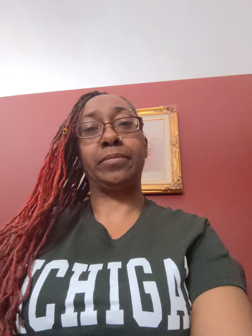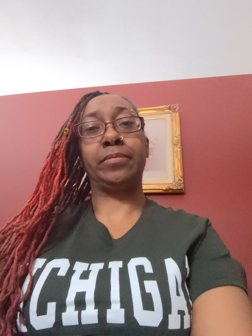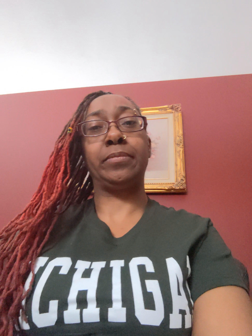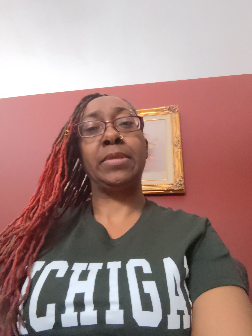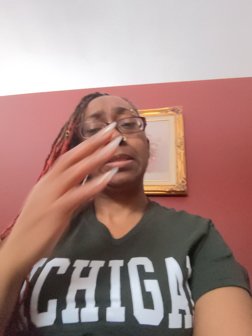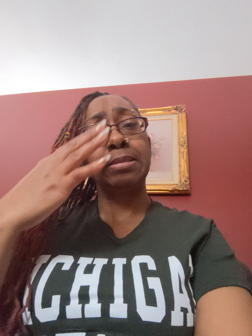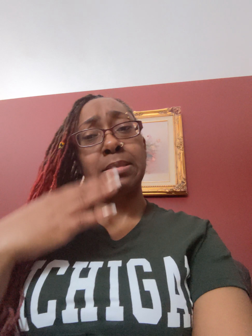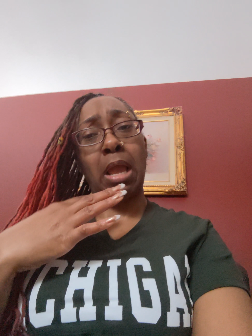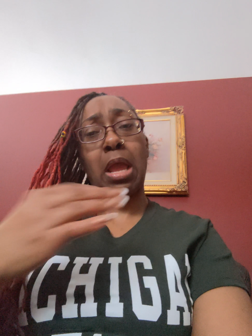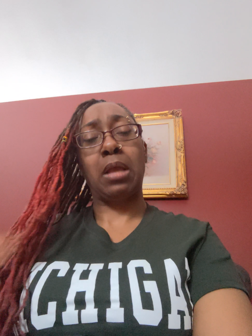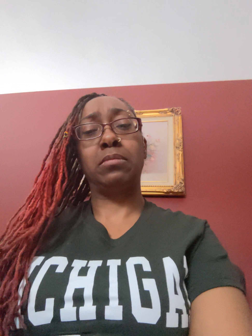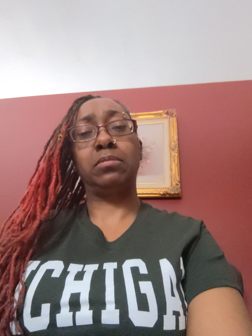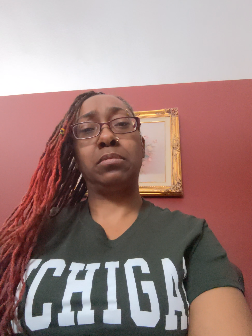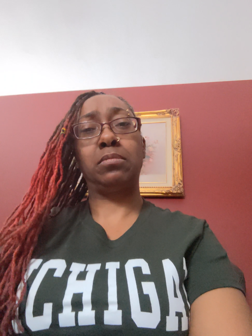sad